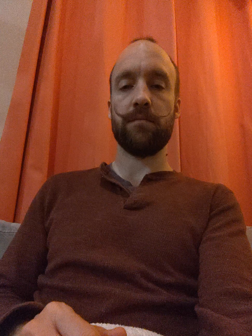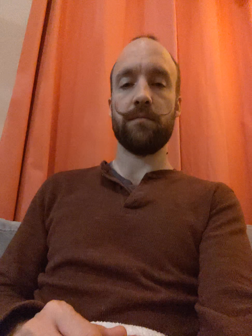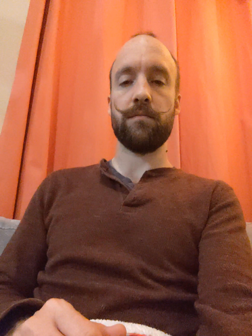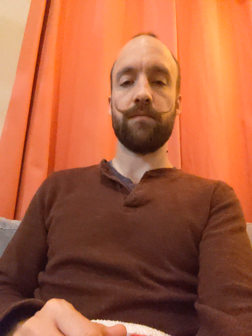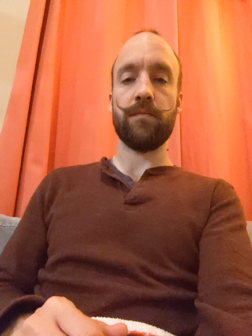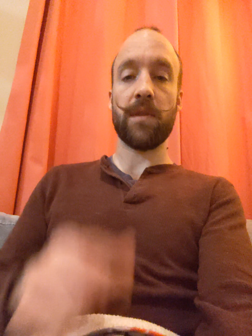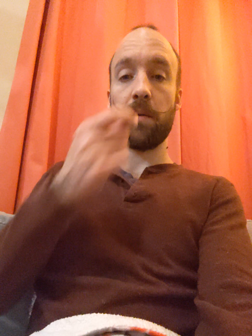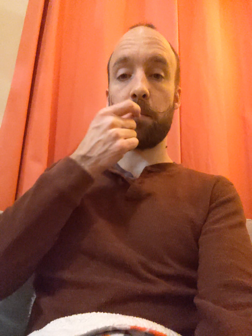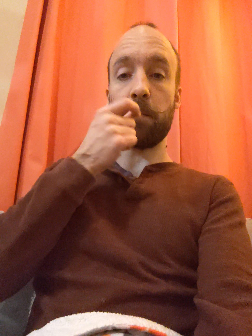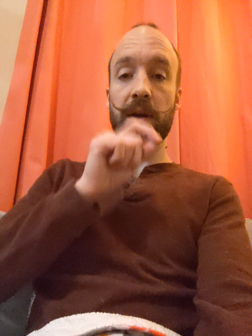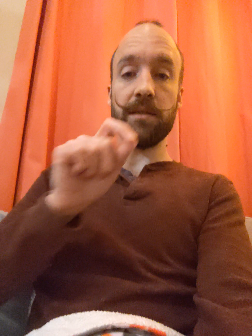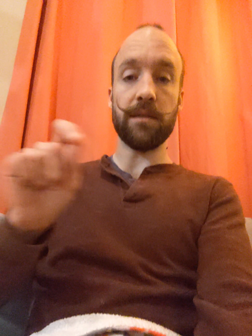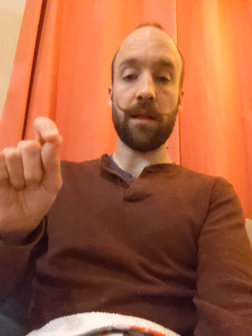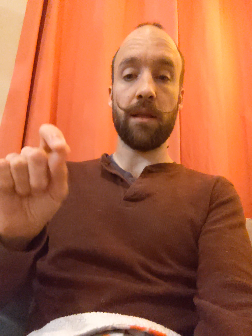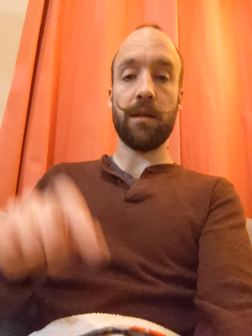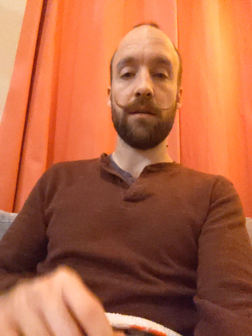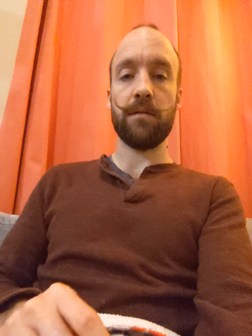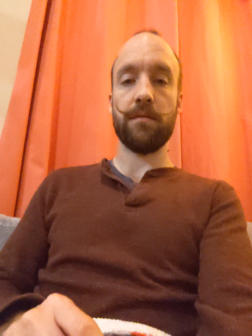pencil